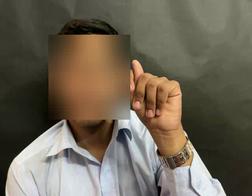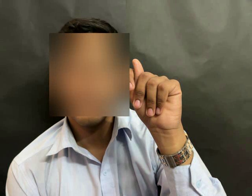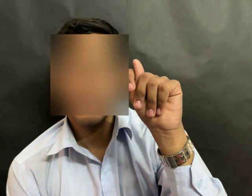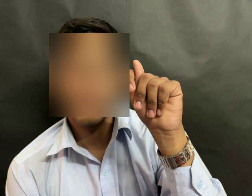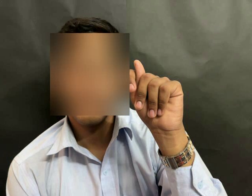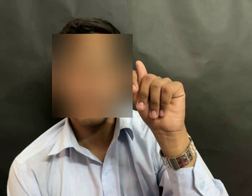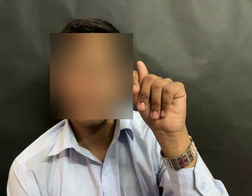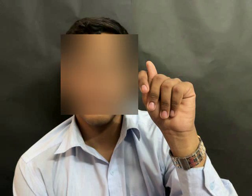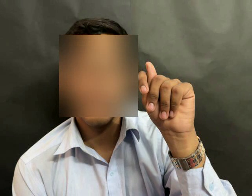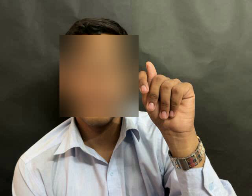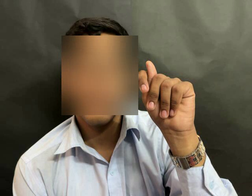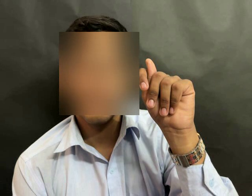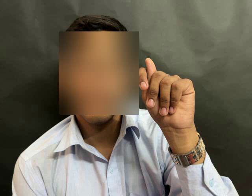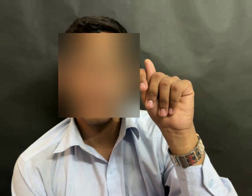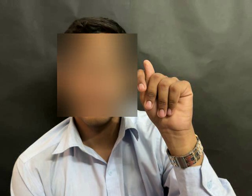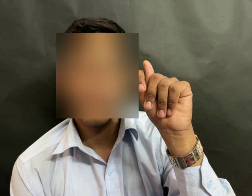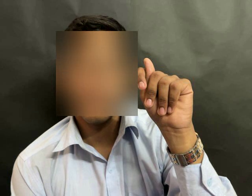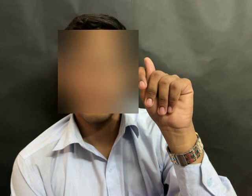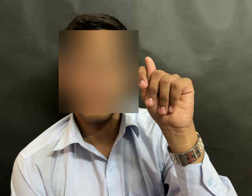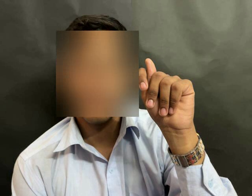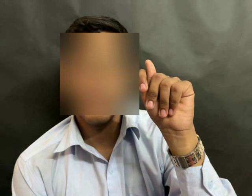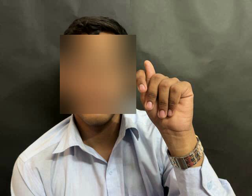T